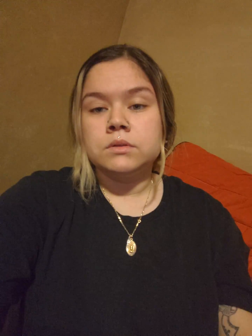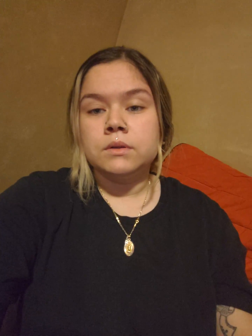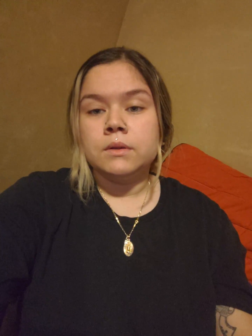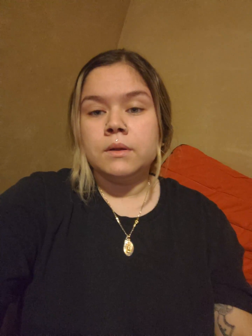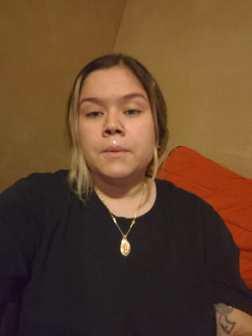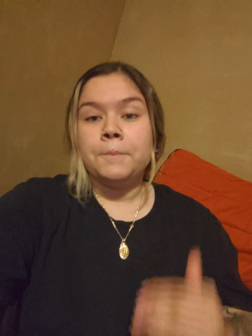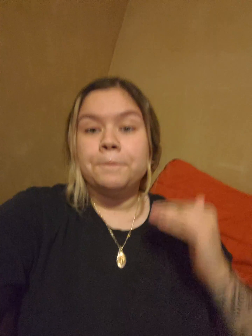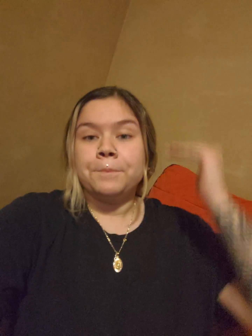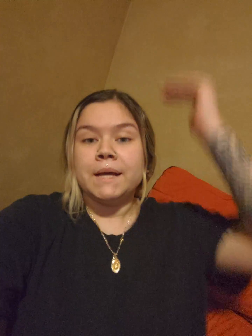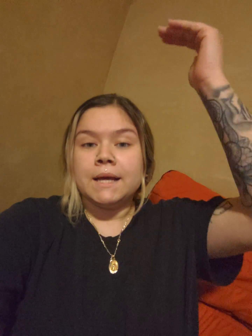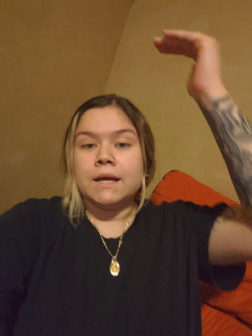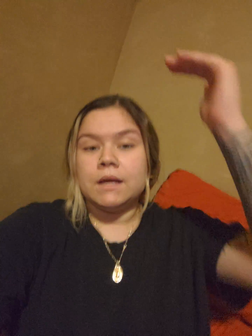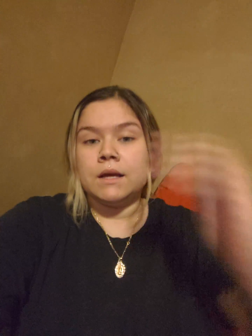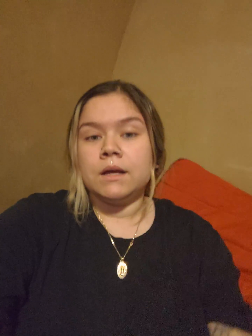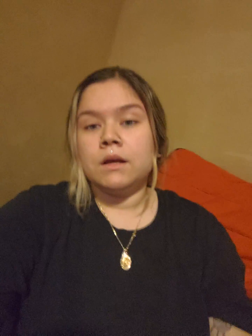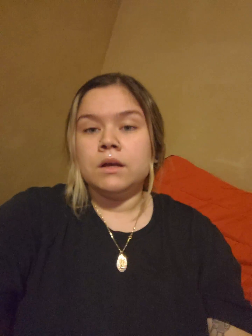big